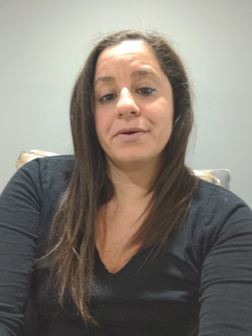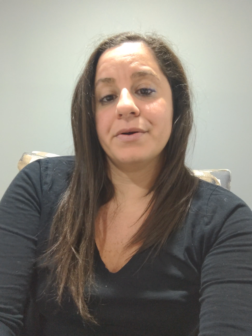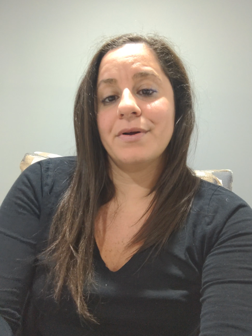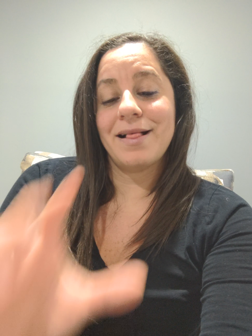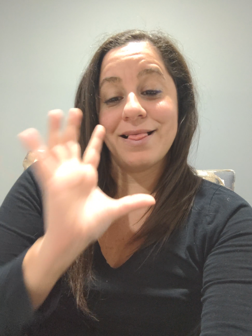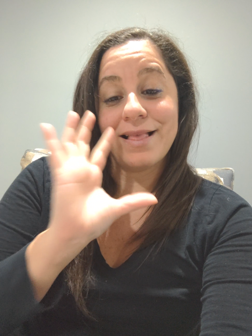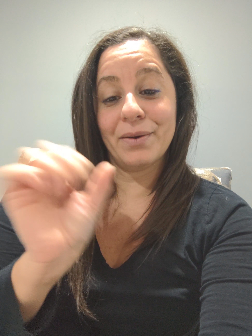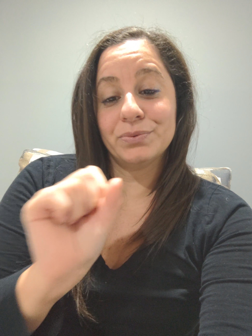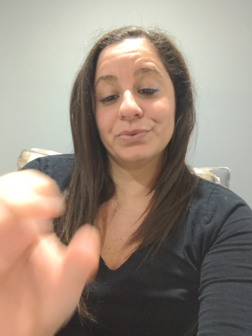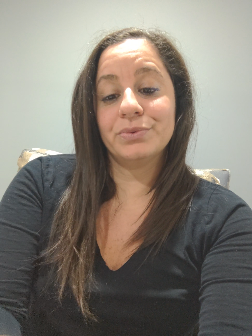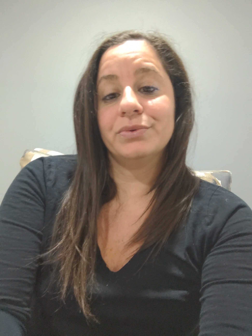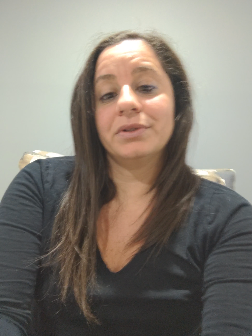loud